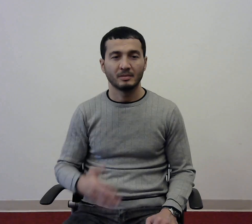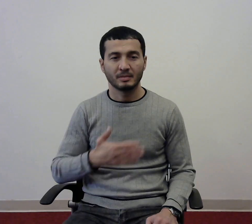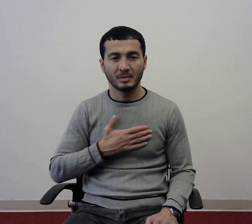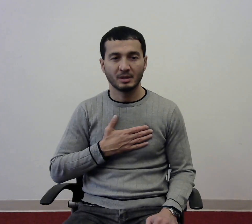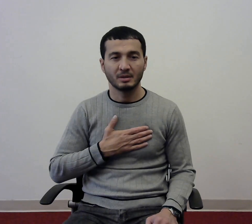mənim